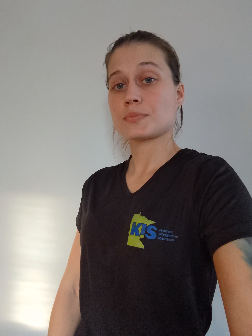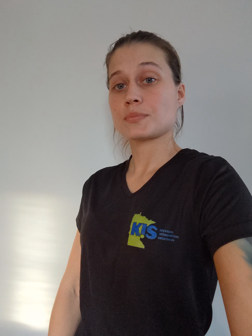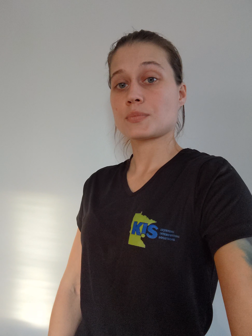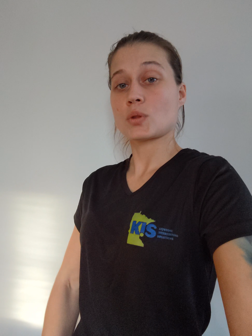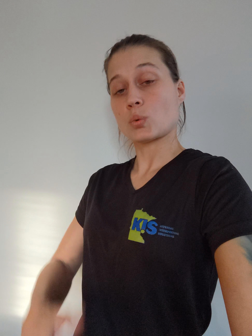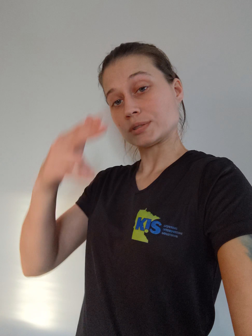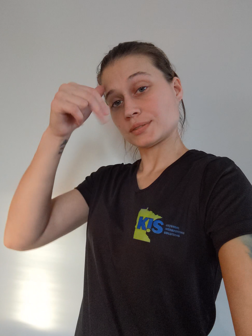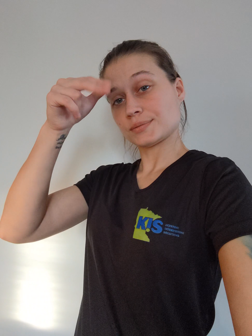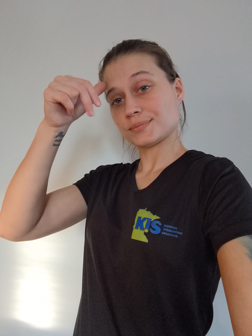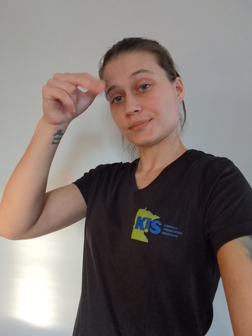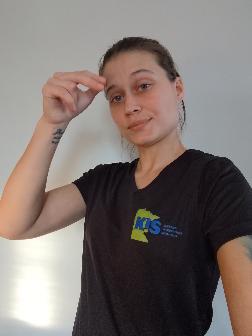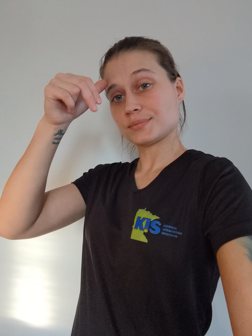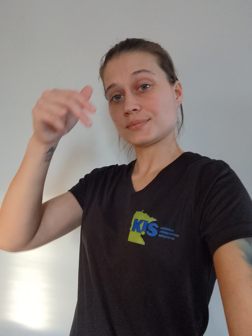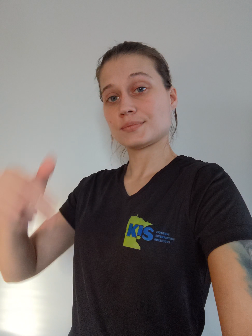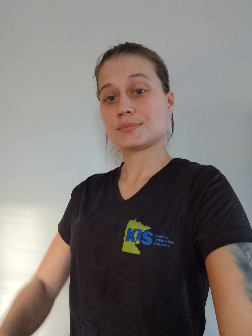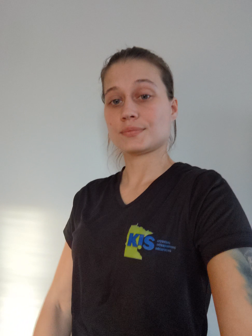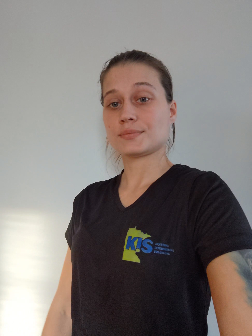horse